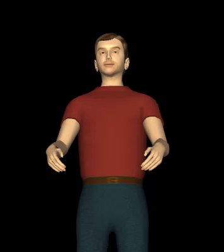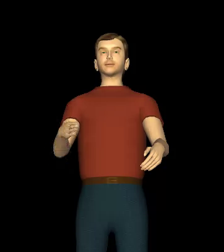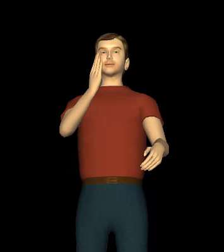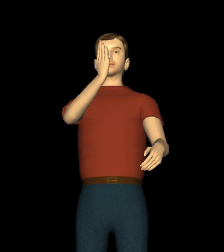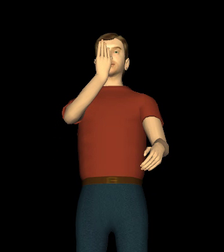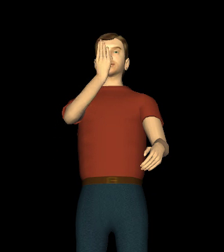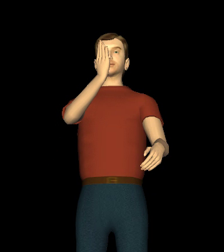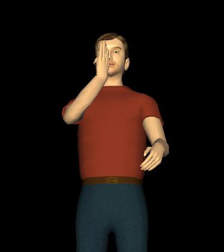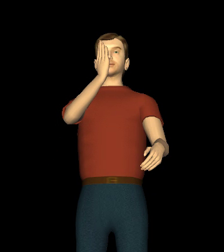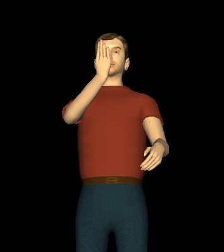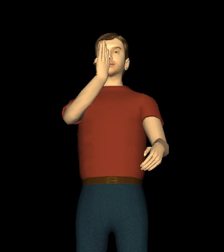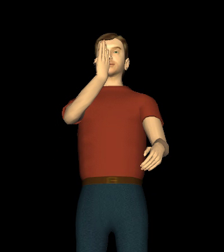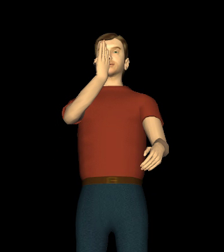مرآة